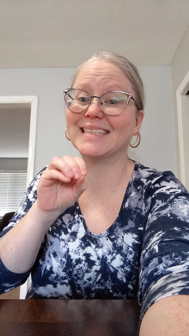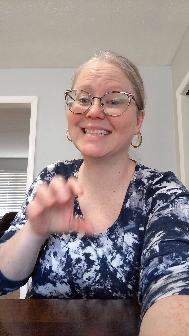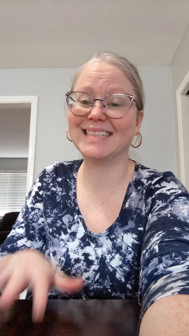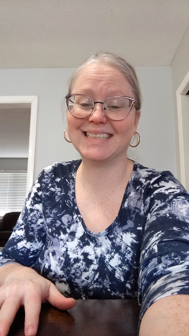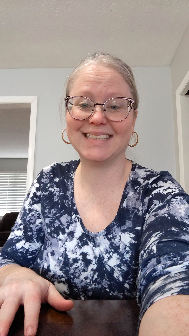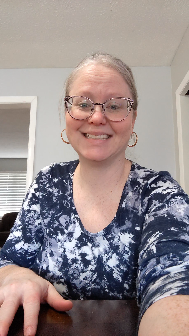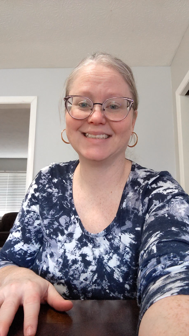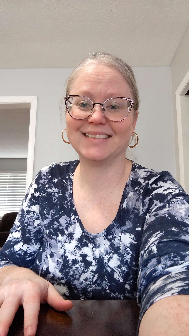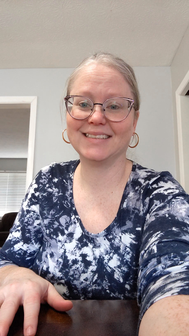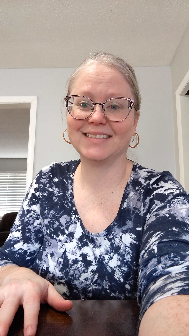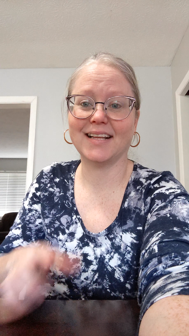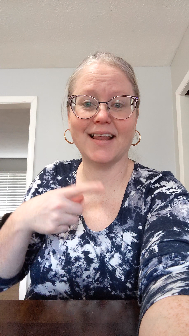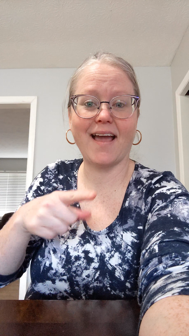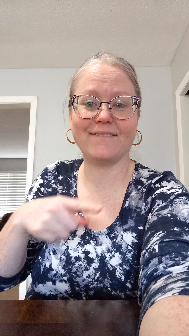knife